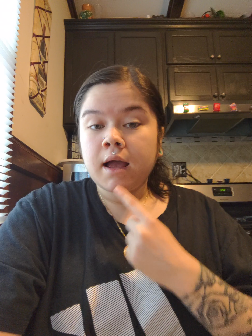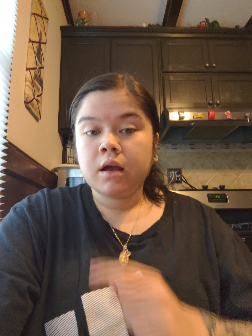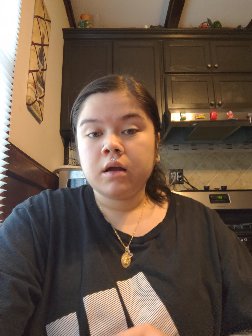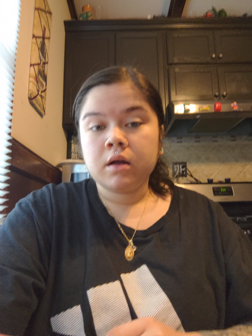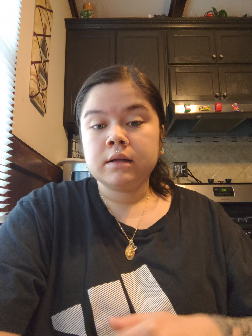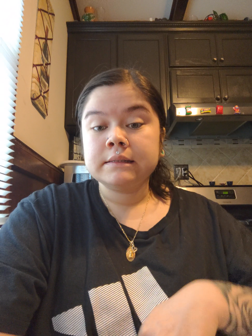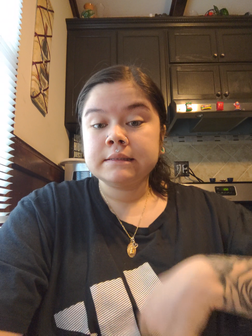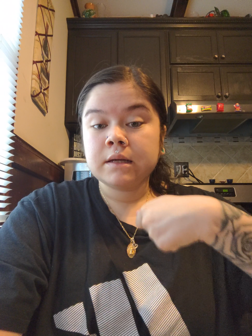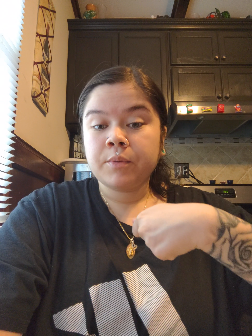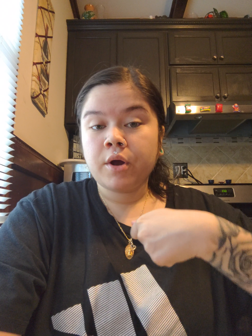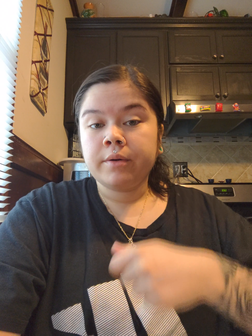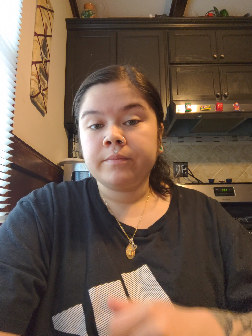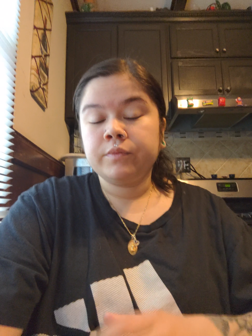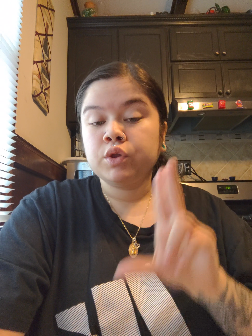zipper